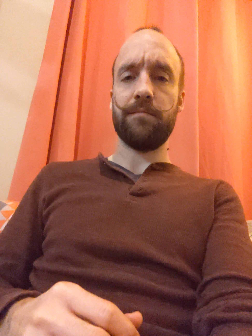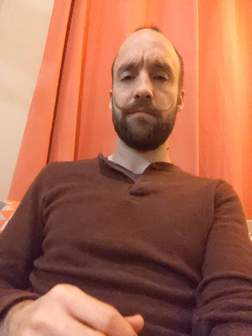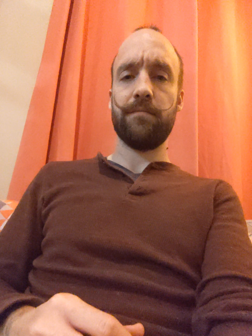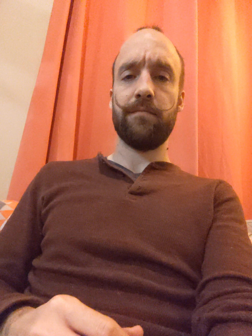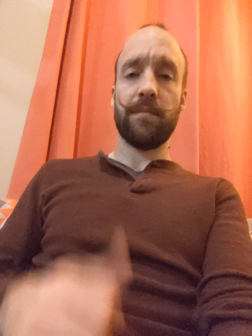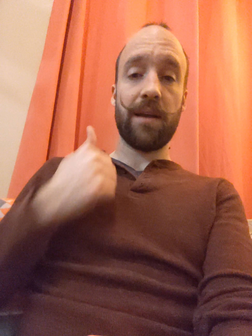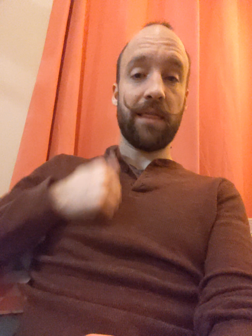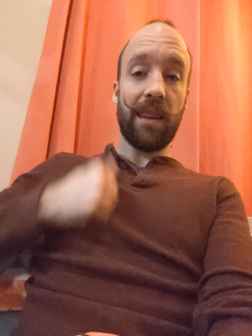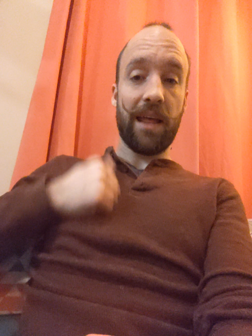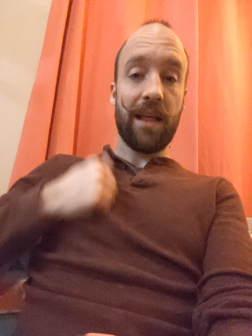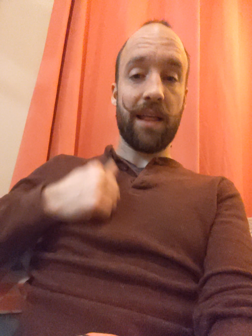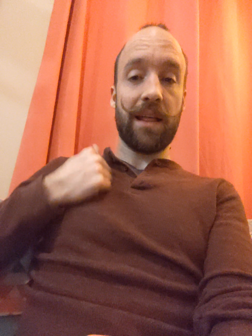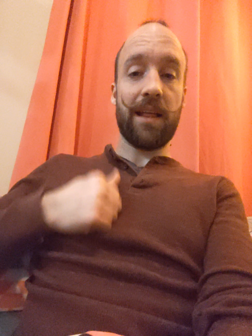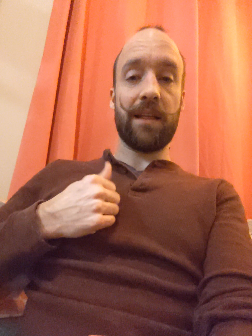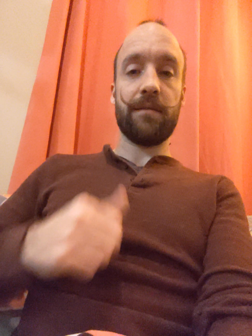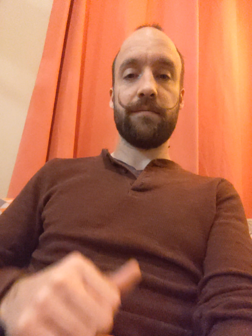bath